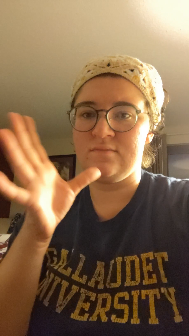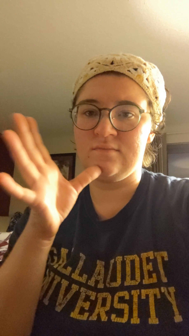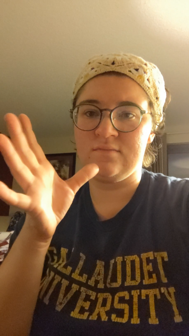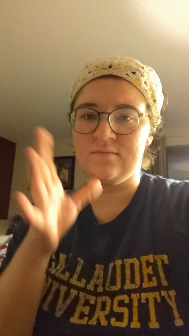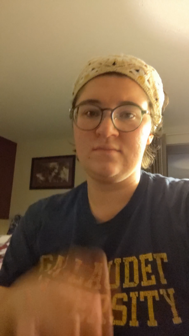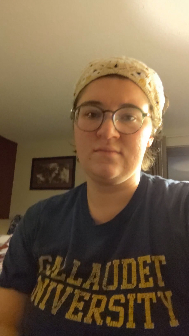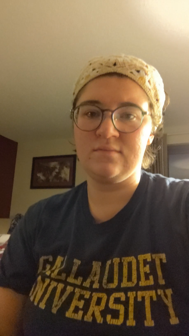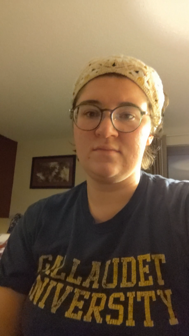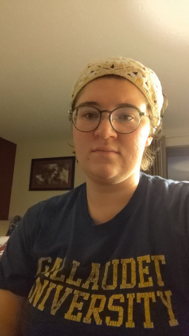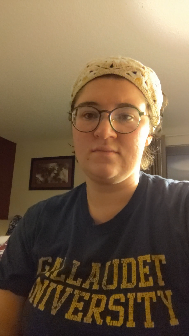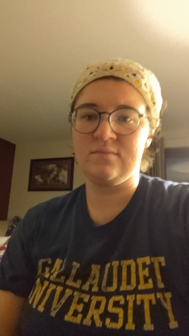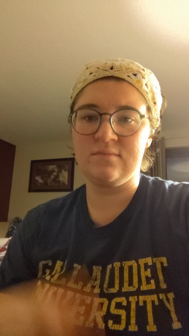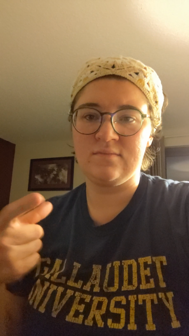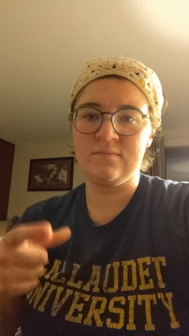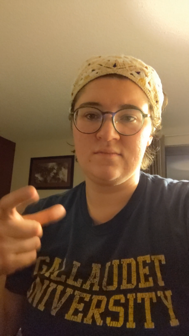plate